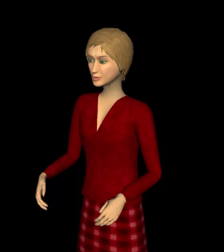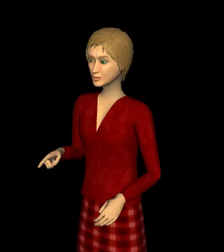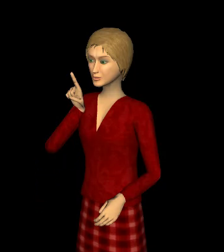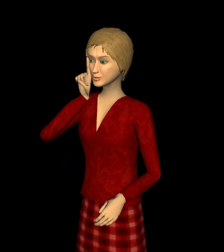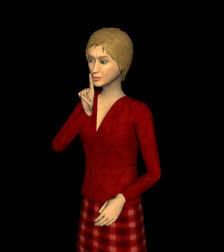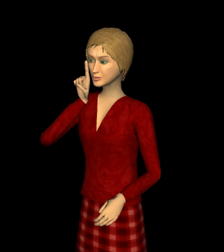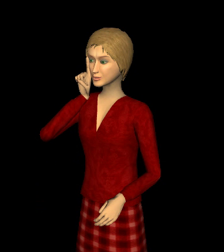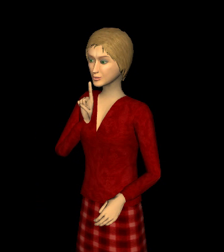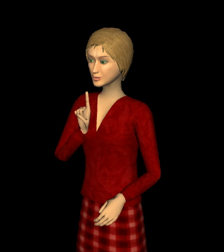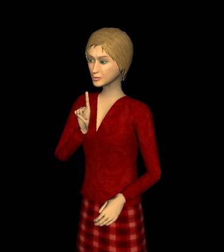بنت